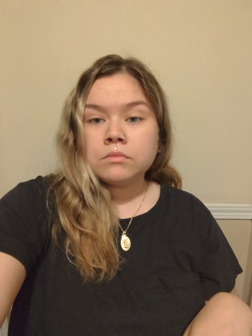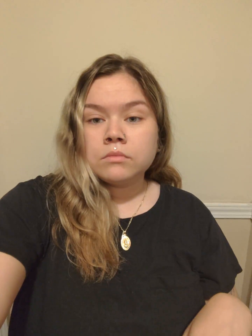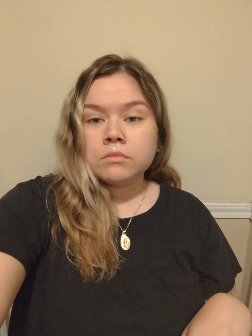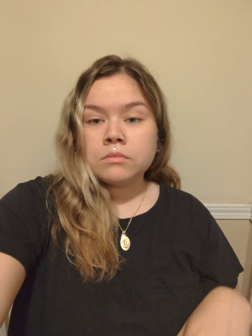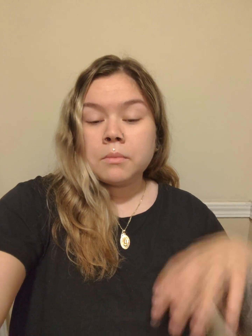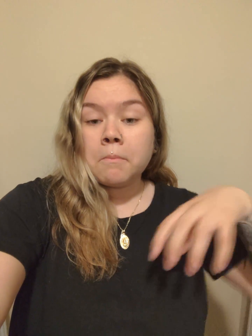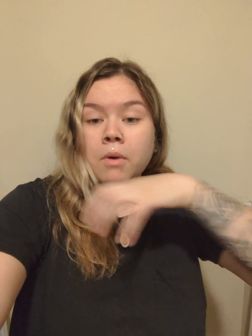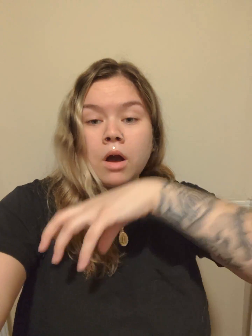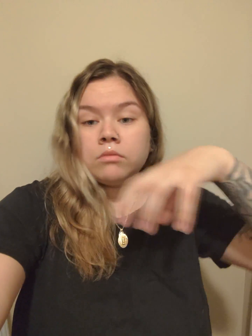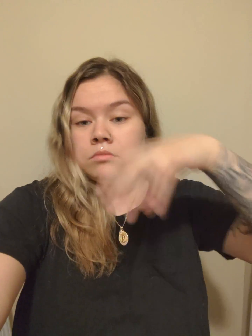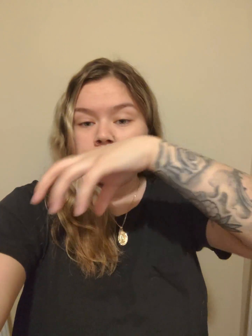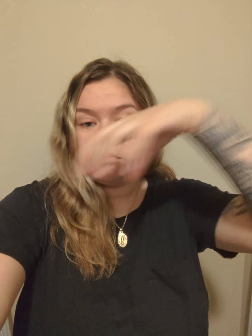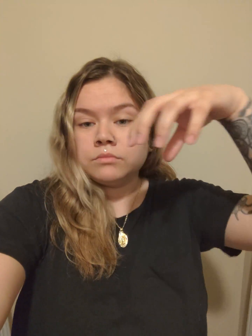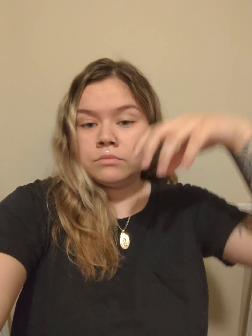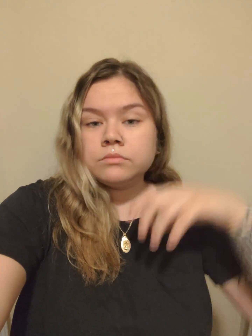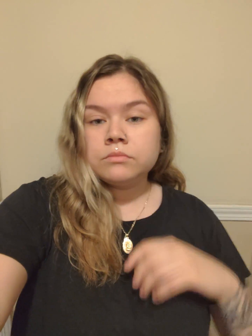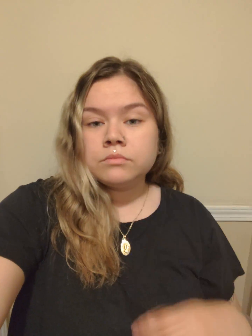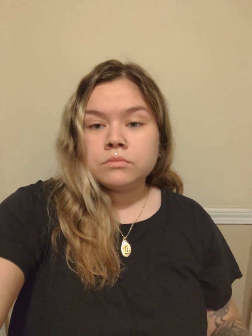block